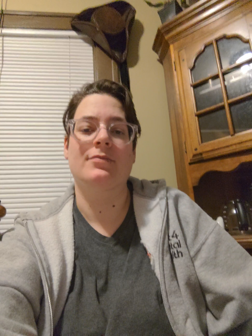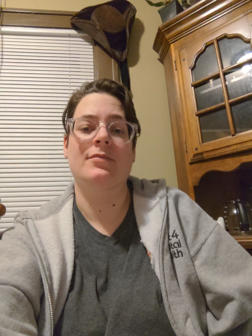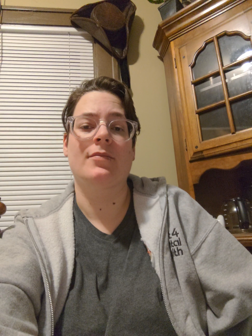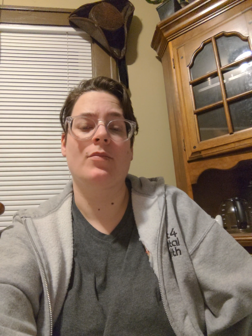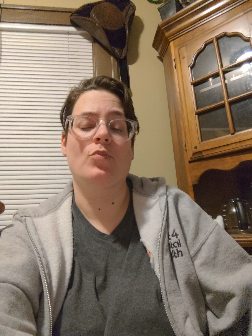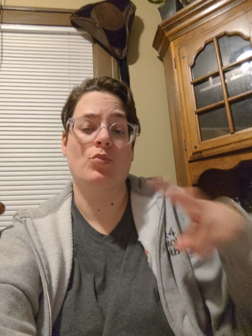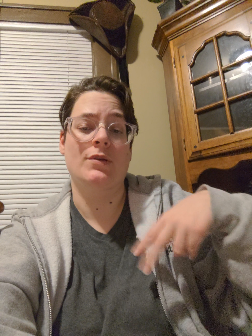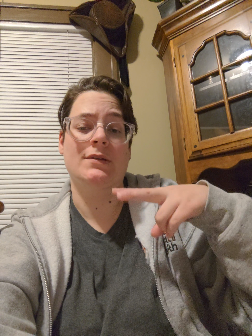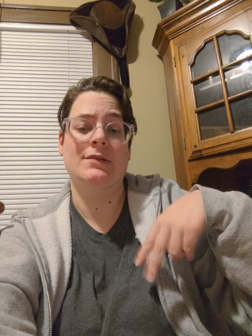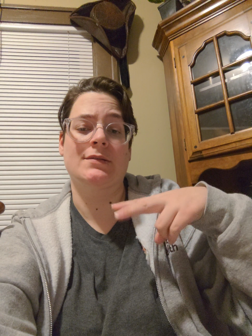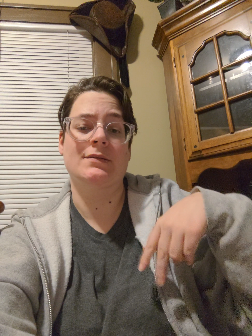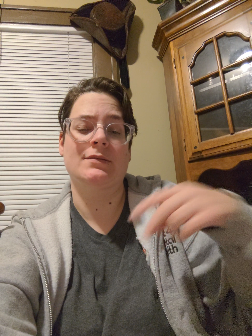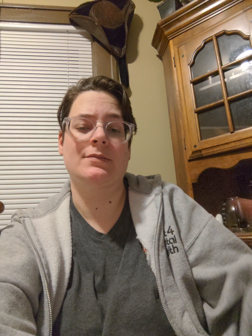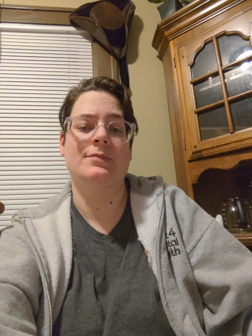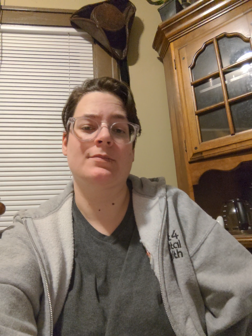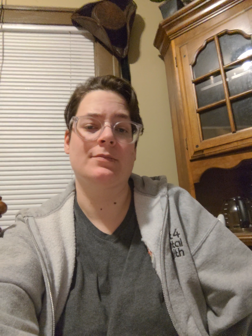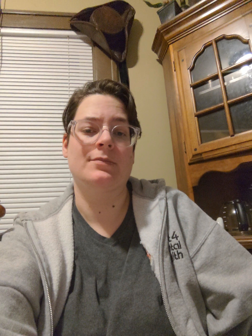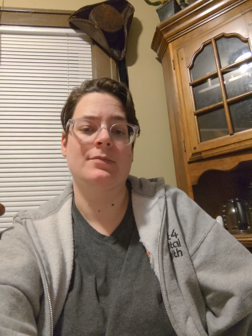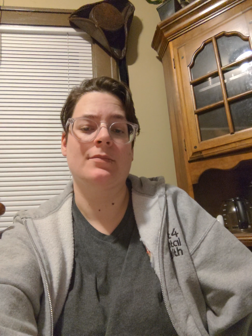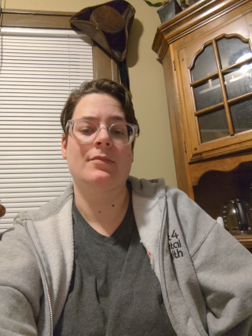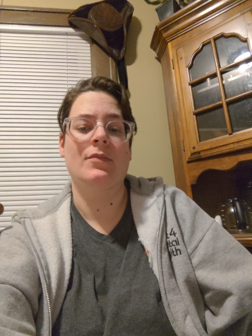read